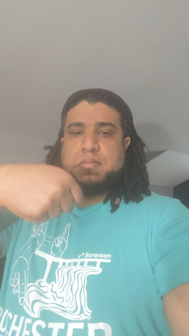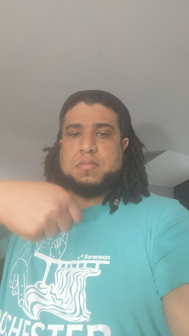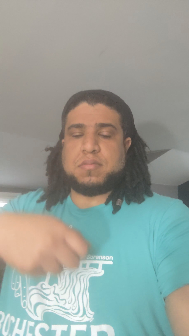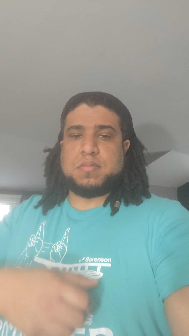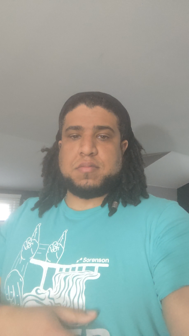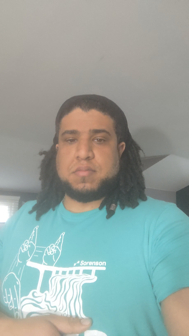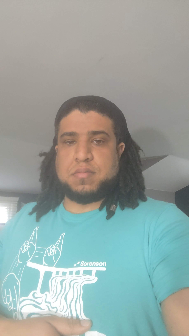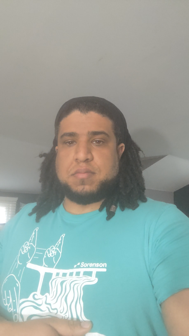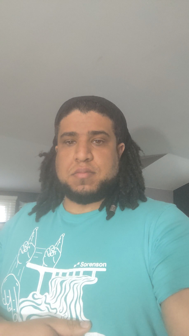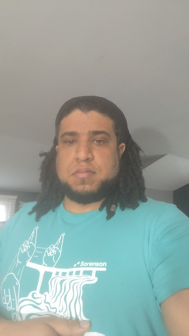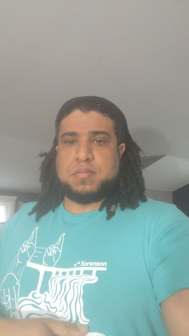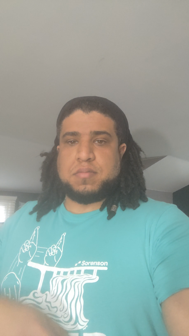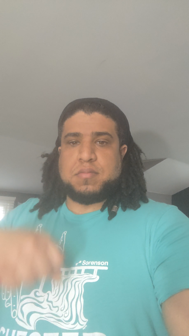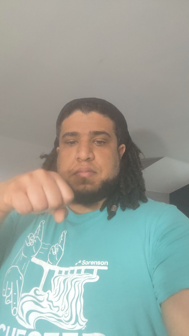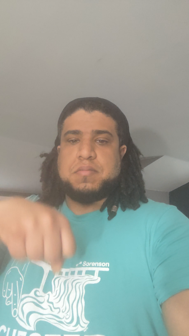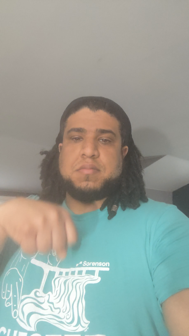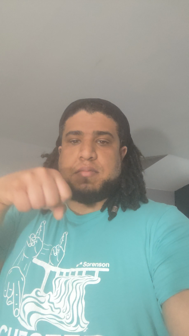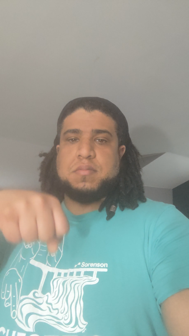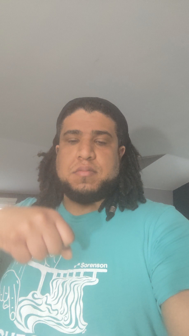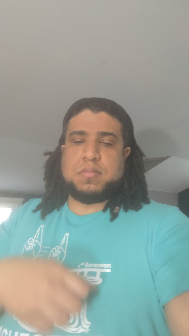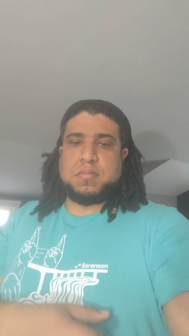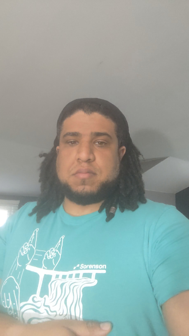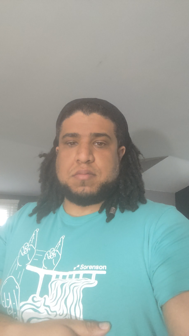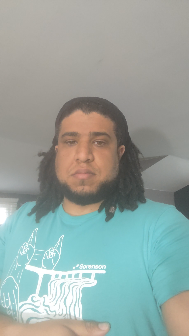bicycle